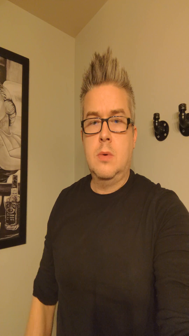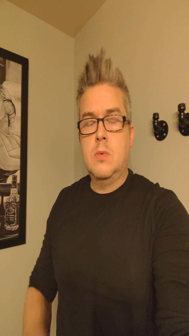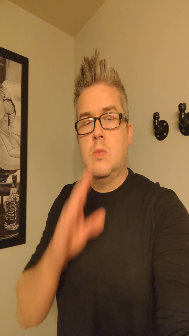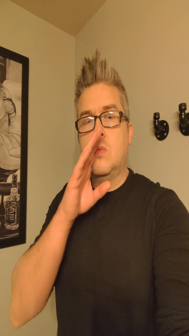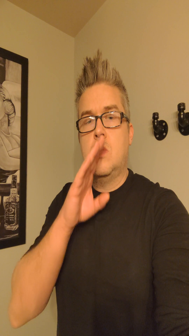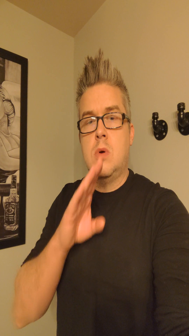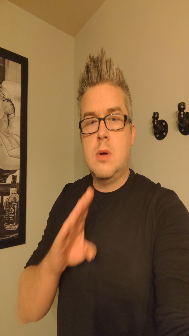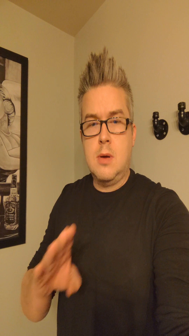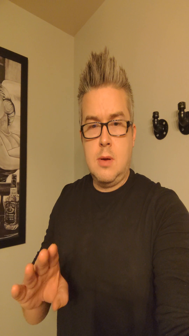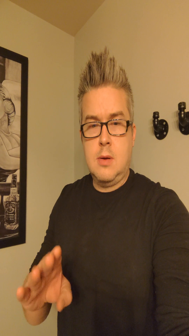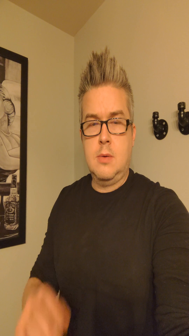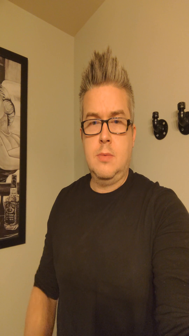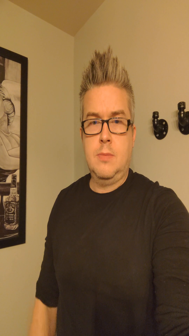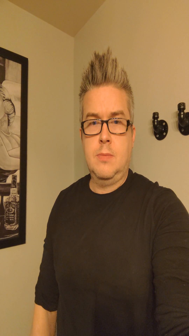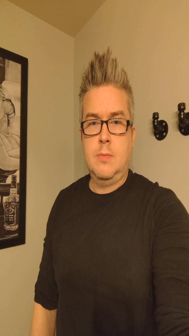quiet